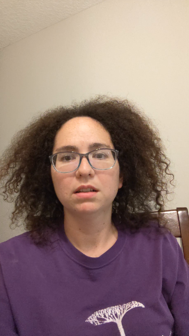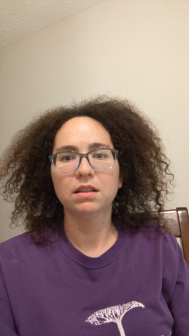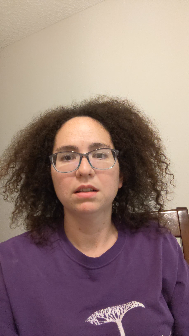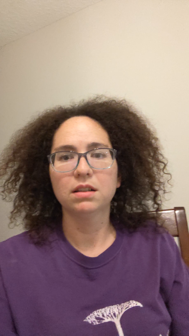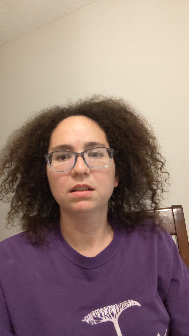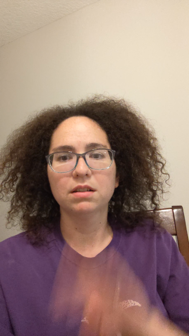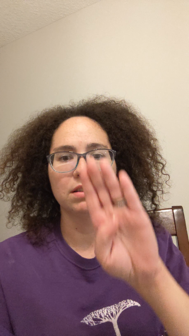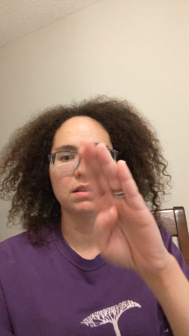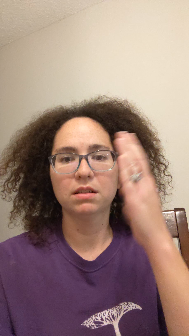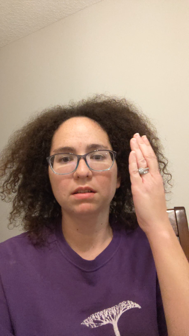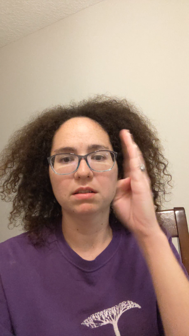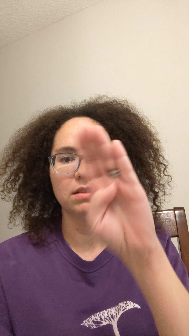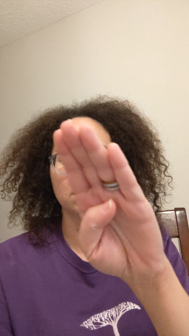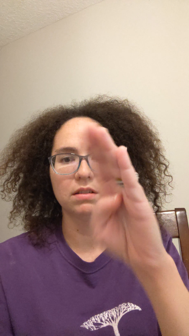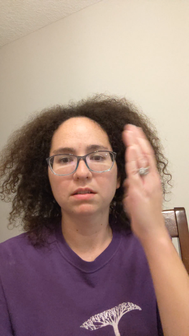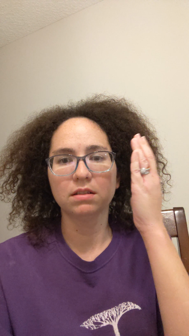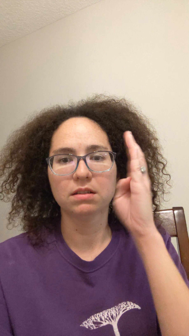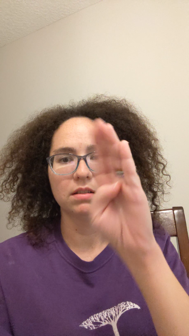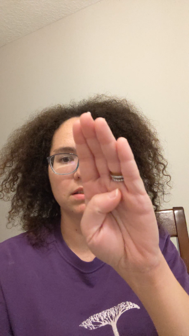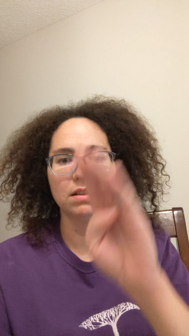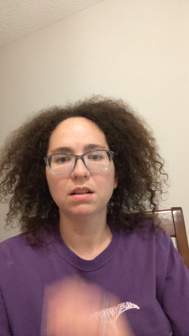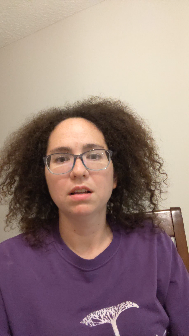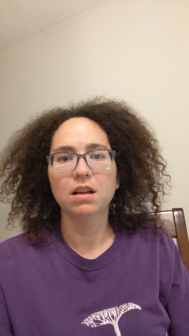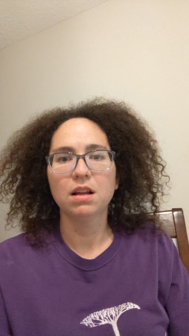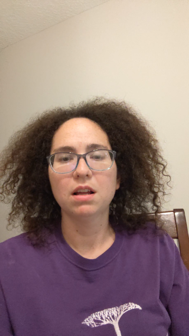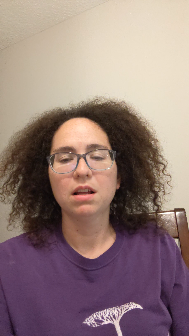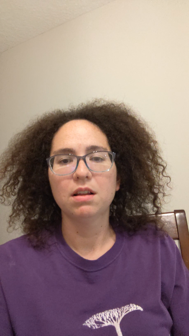door